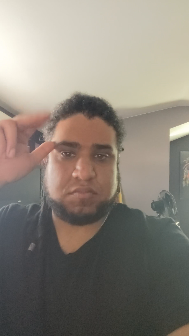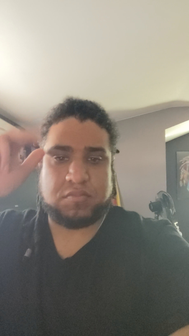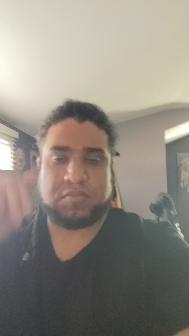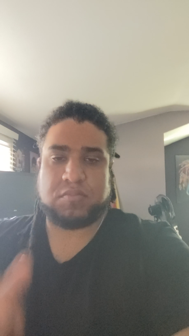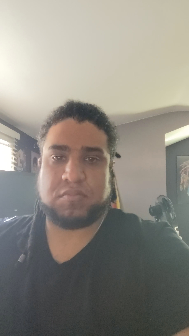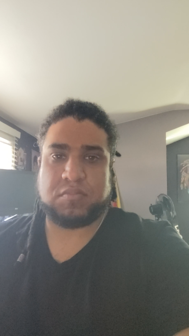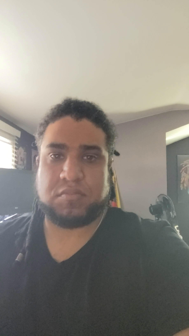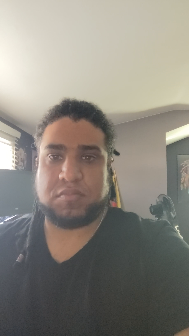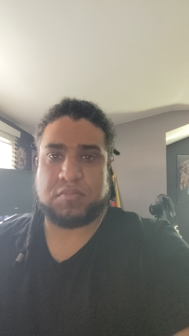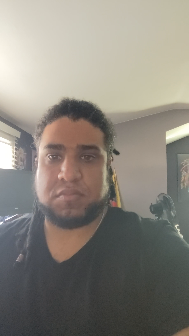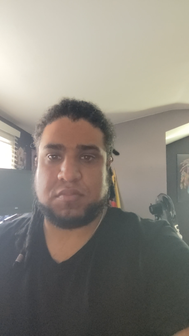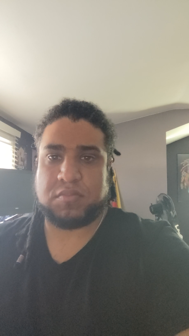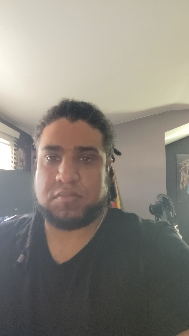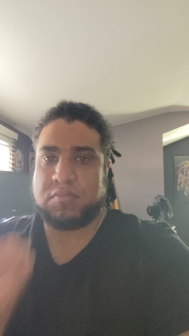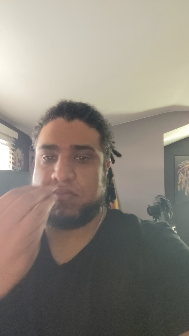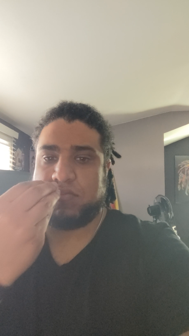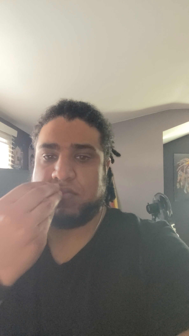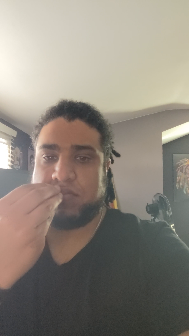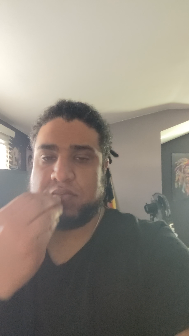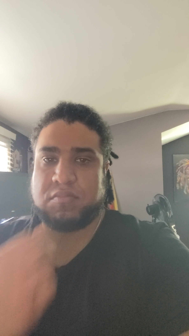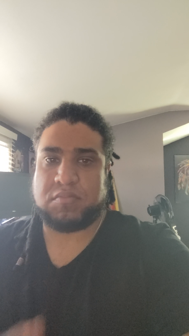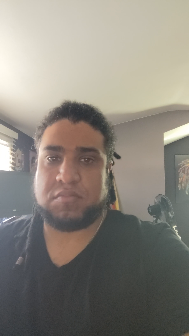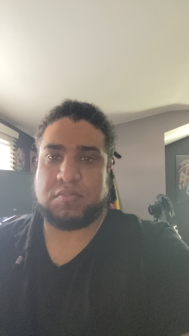eat